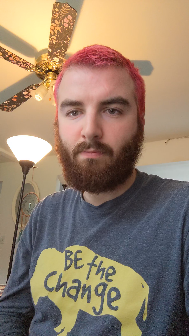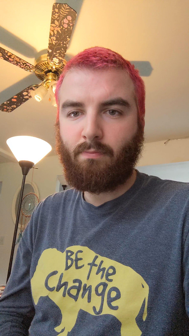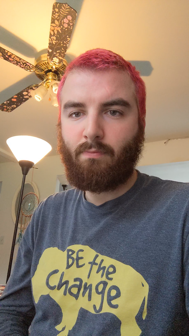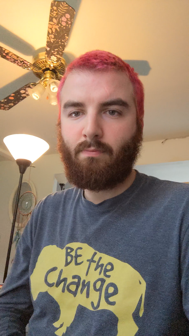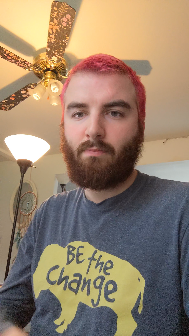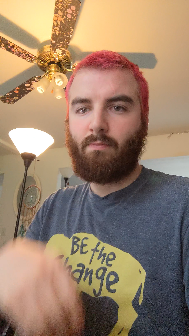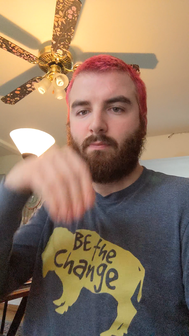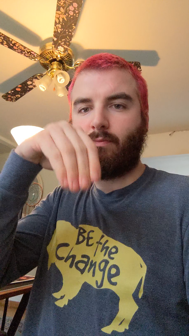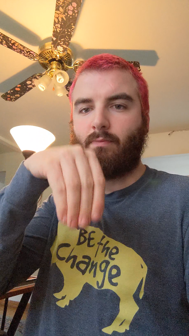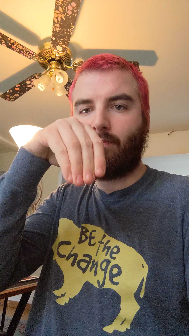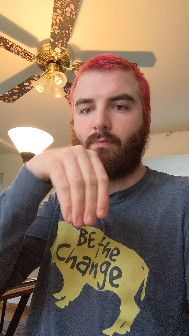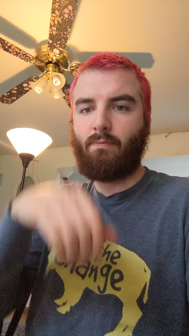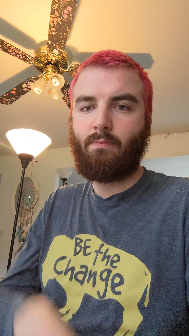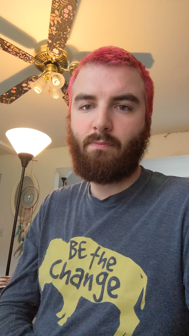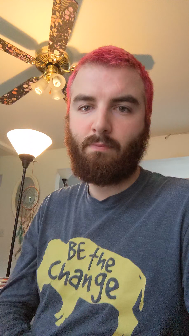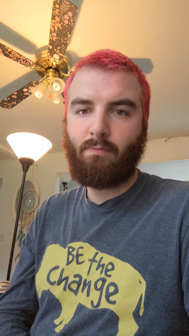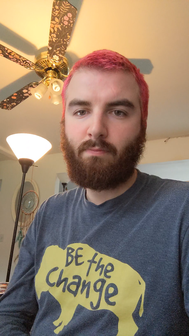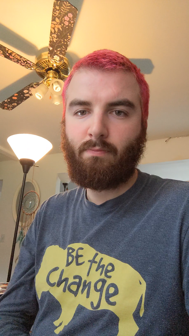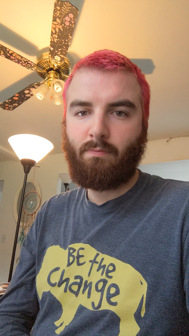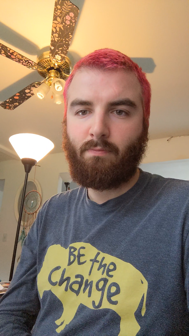inside